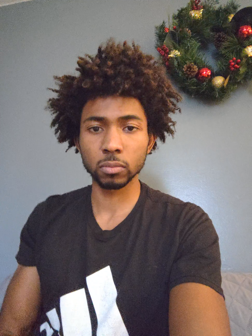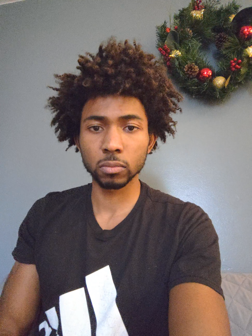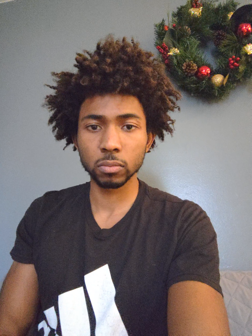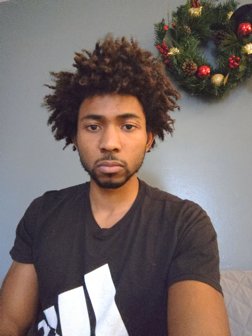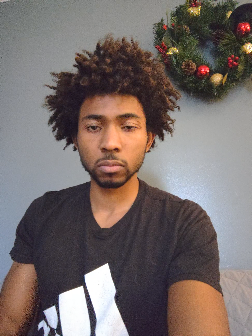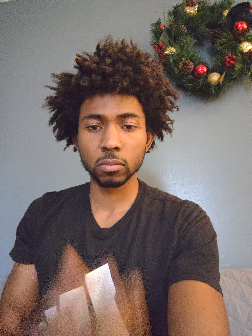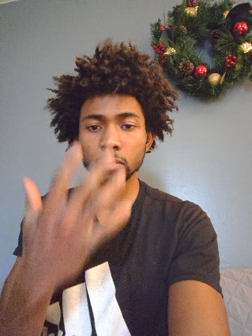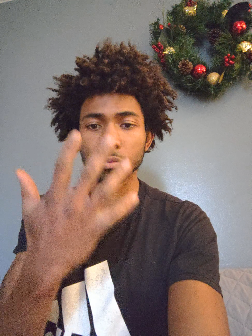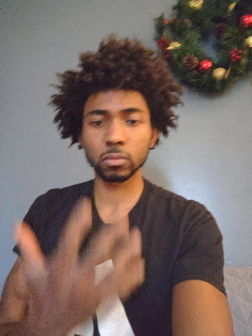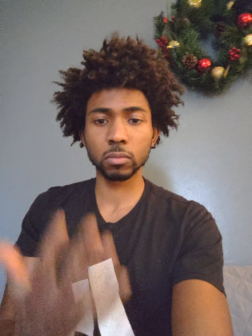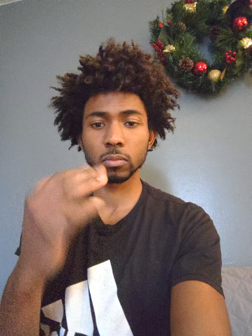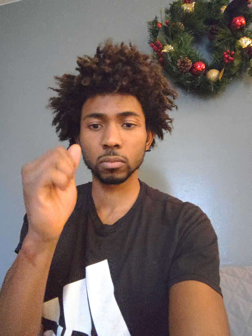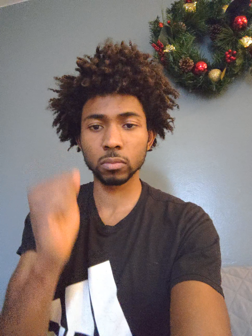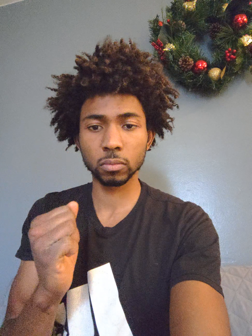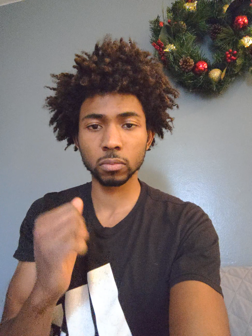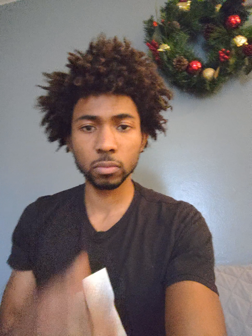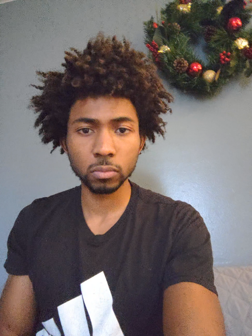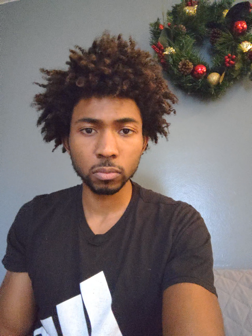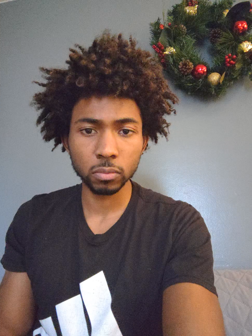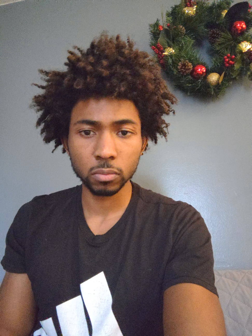mitten